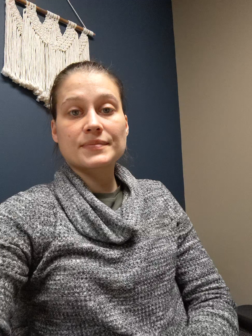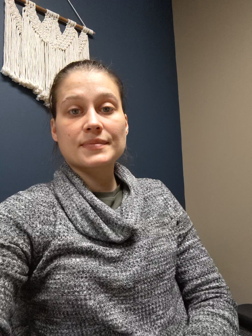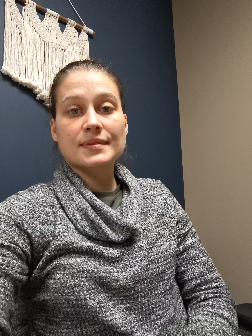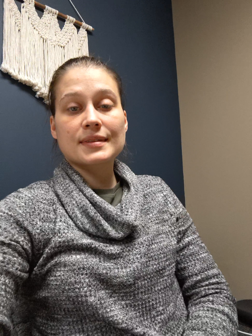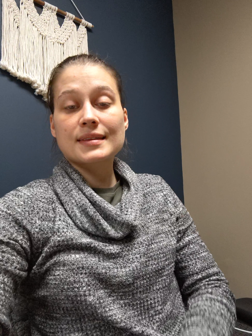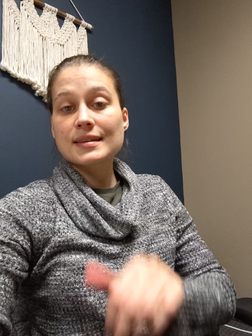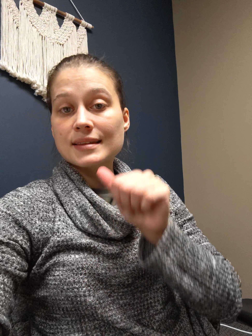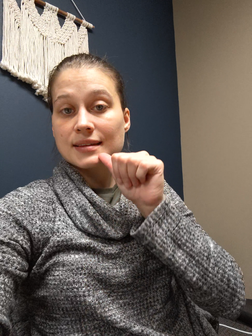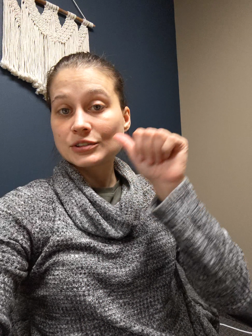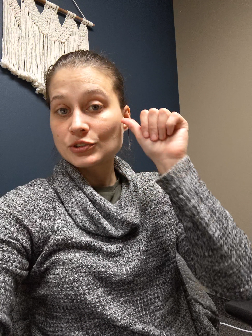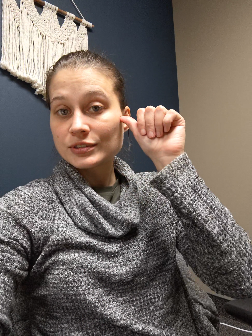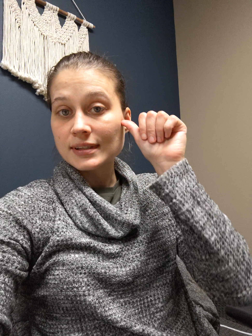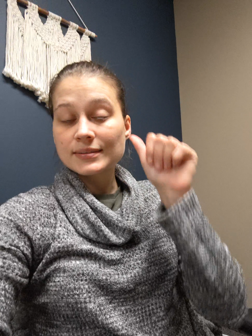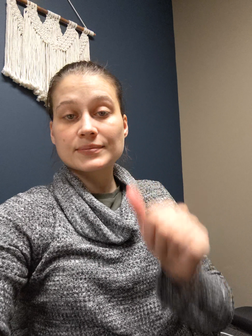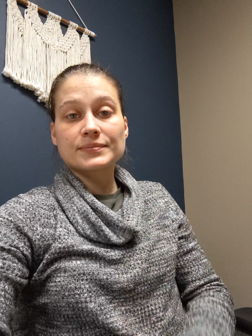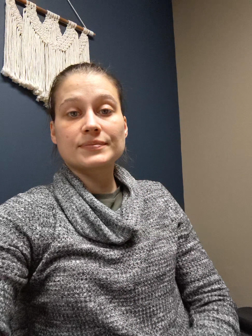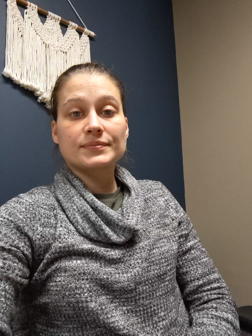yesterday